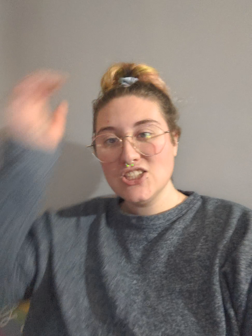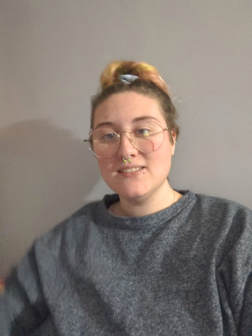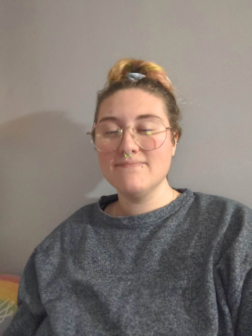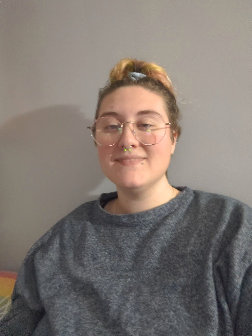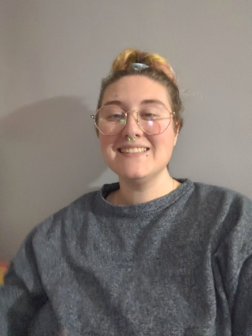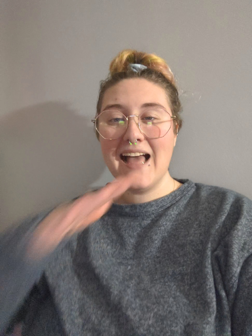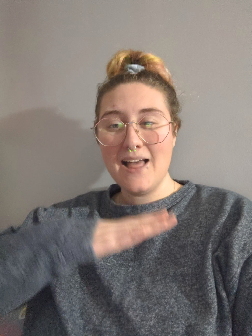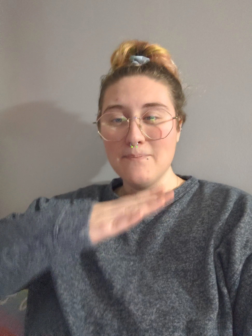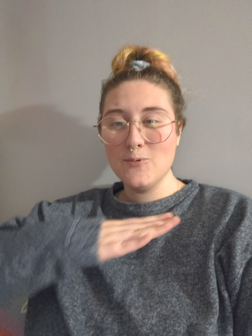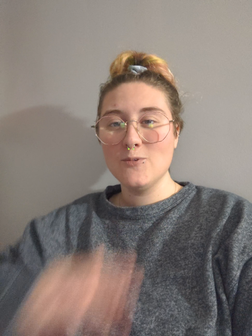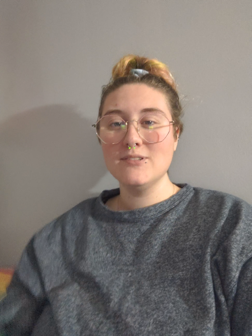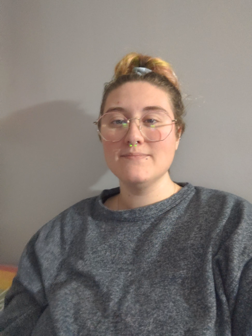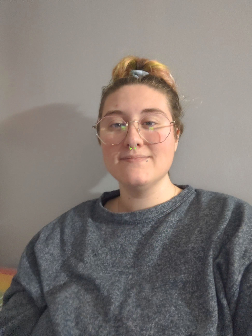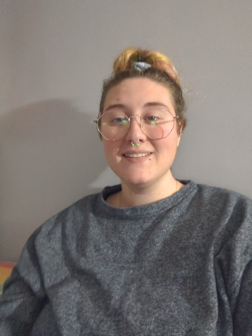table